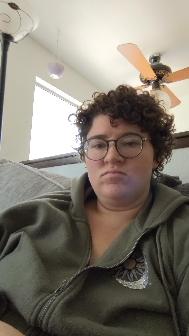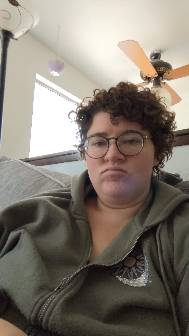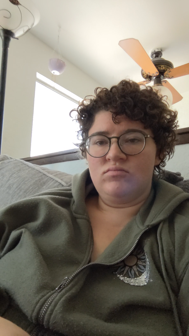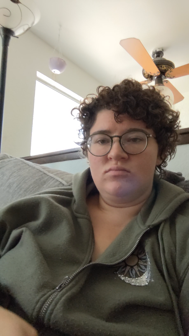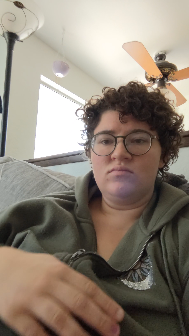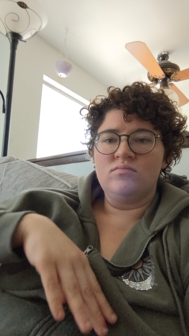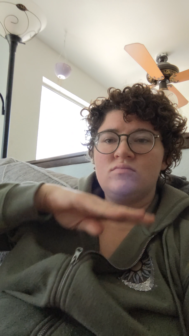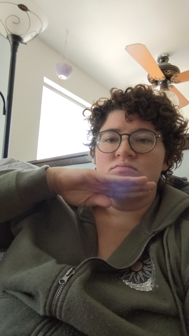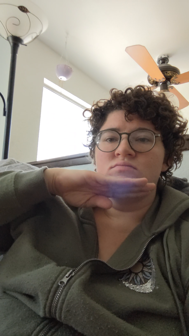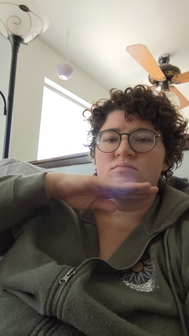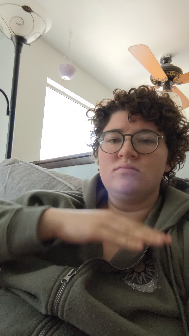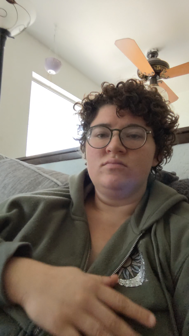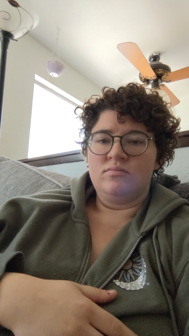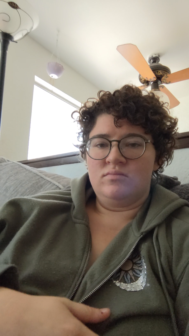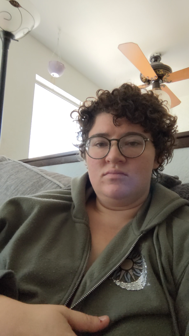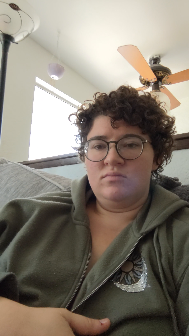full